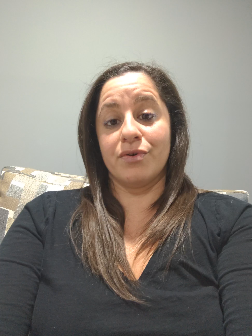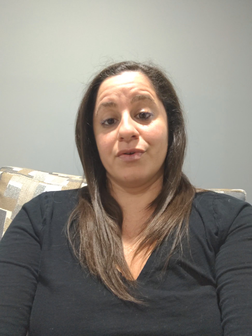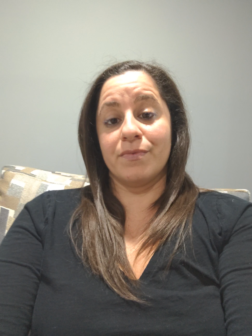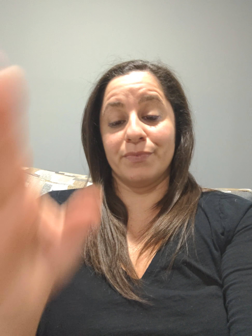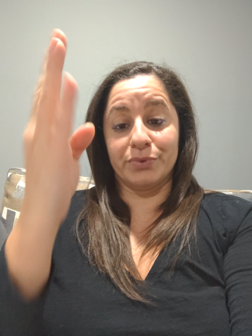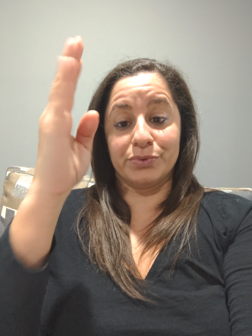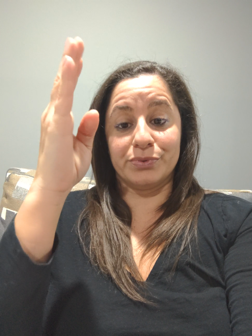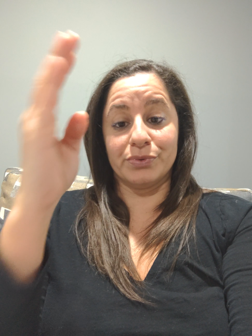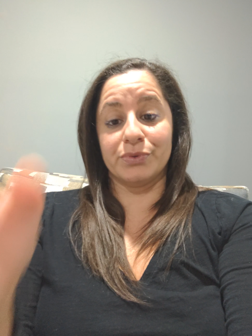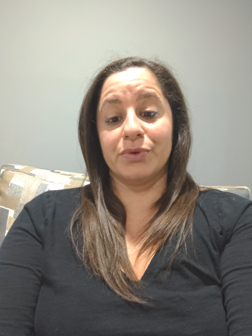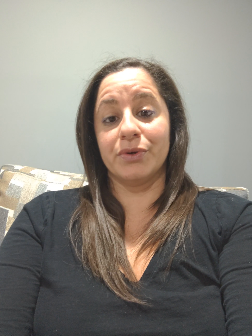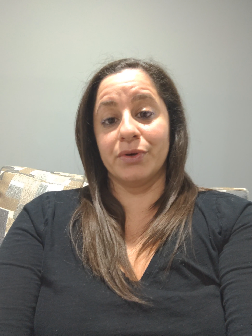blue